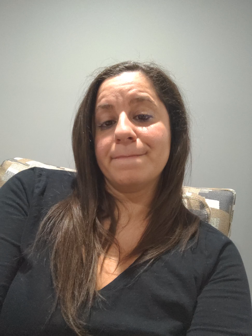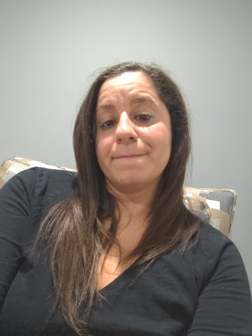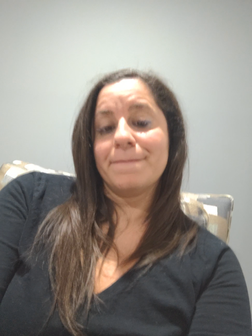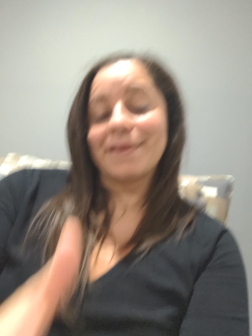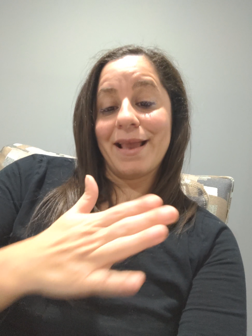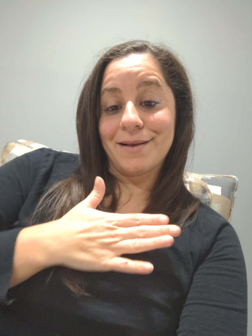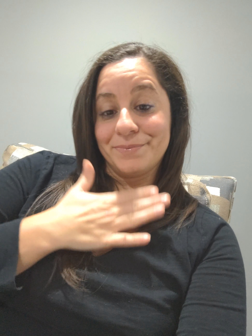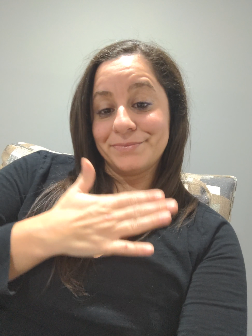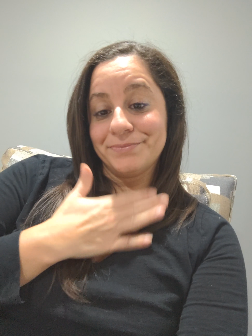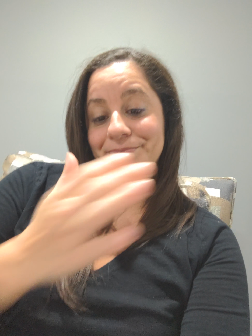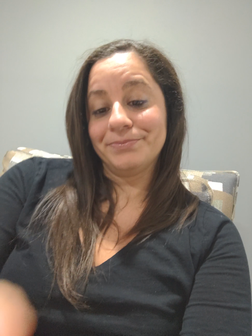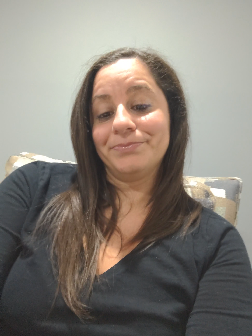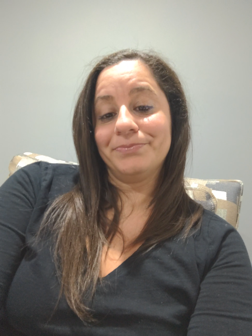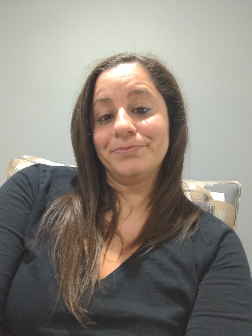happy